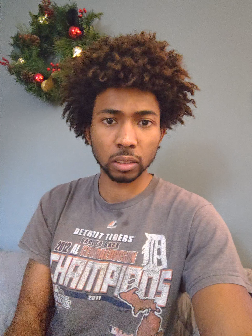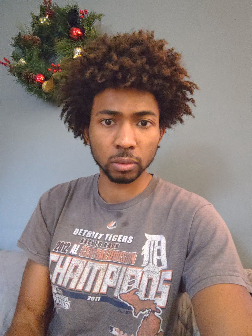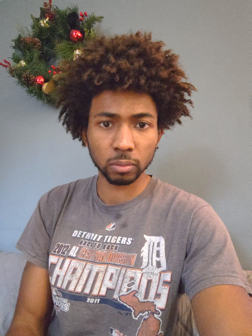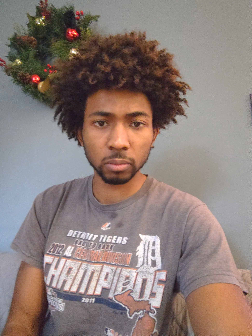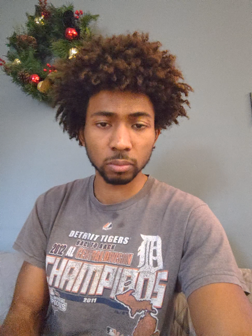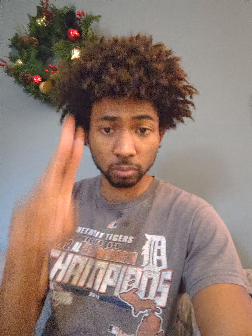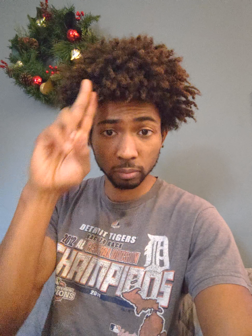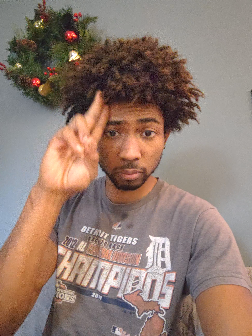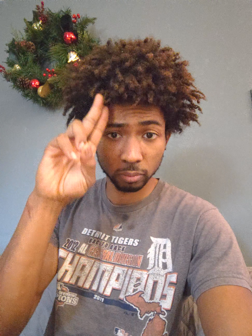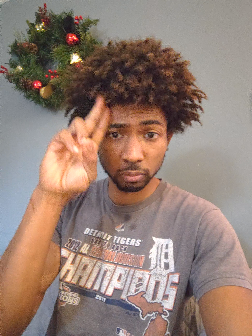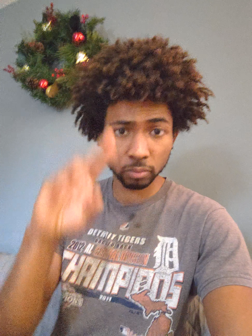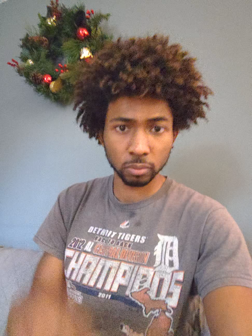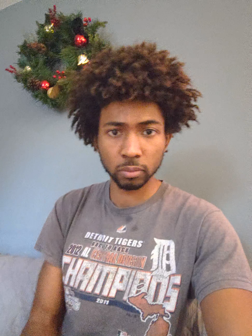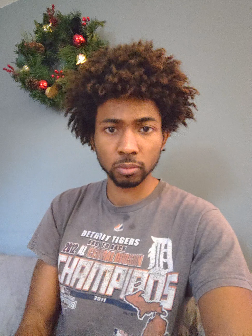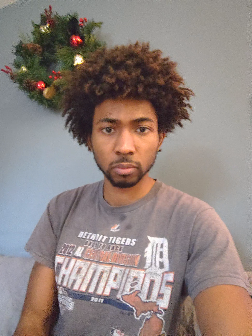uncle